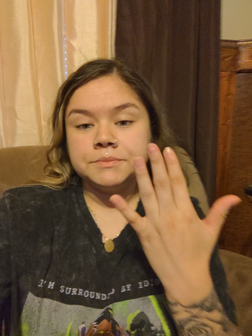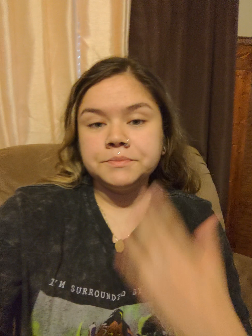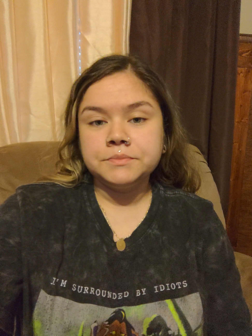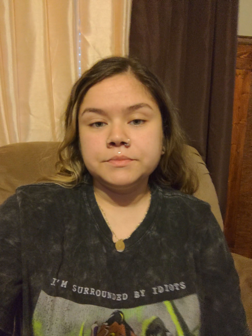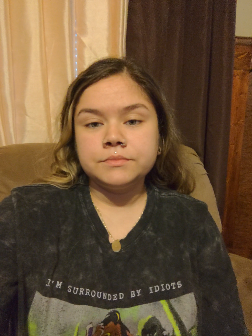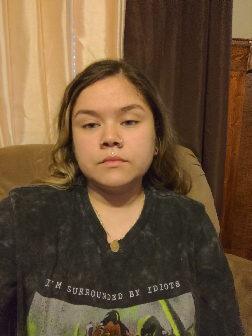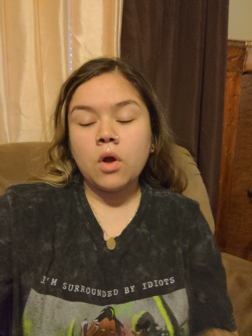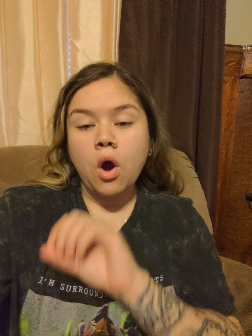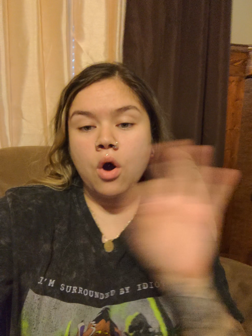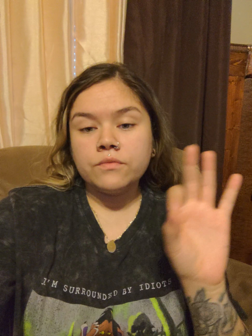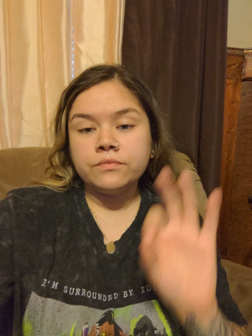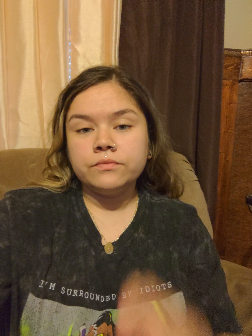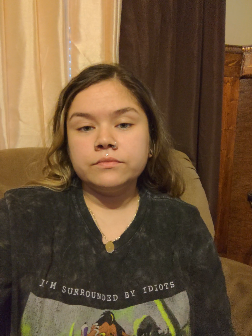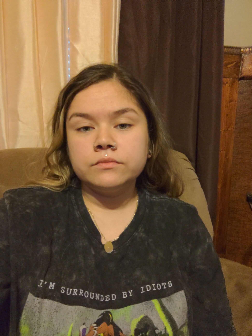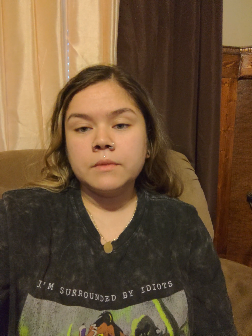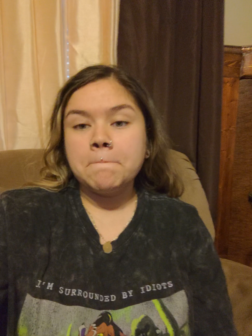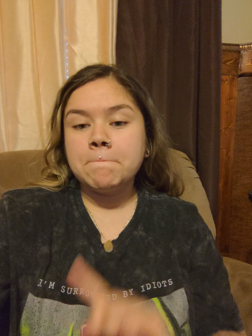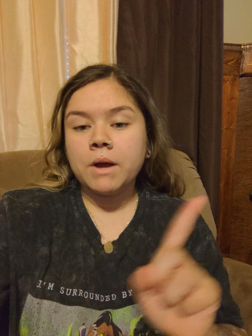off